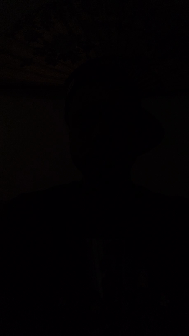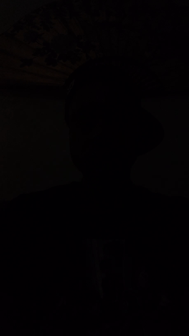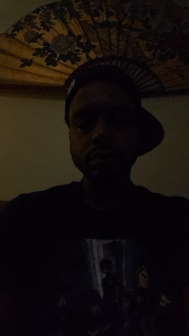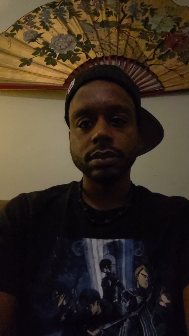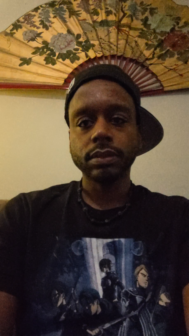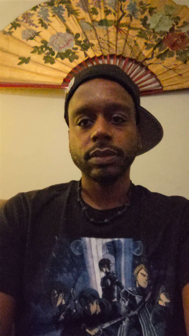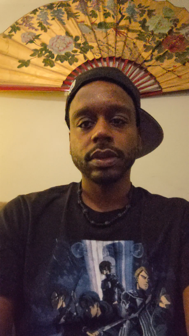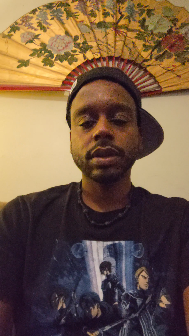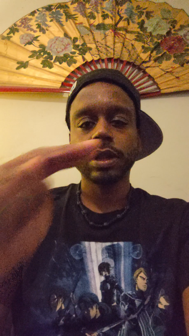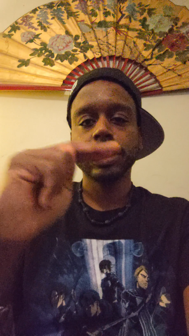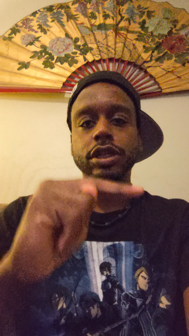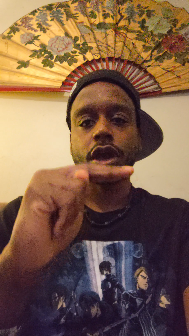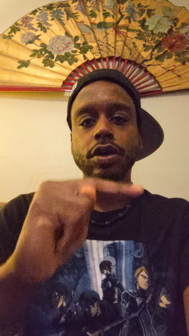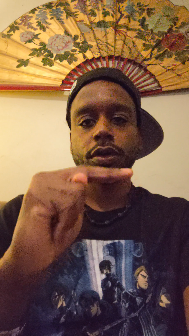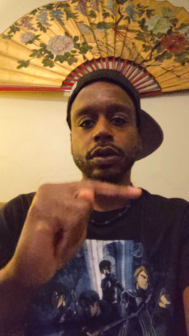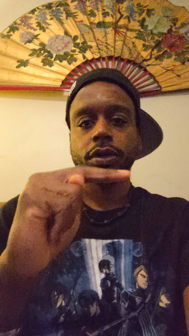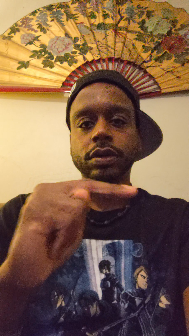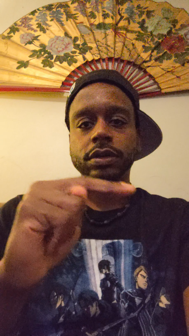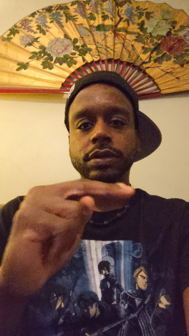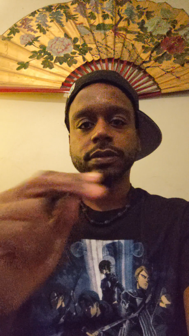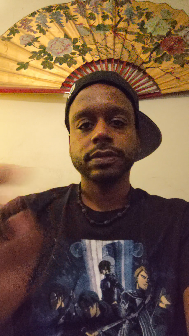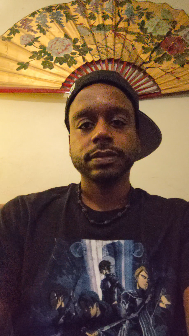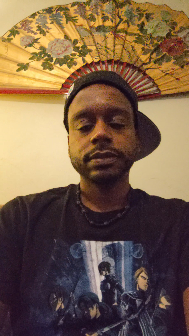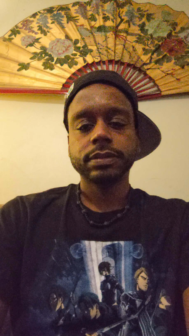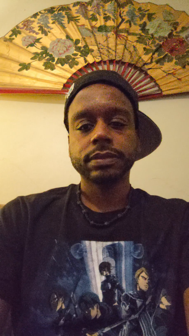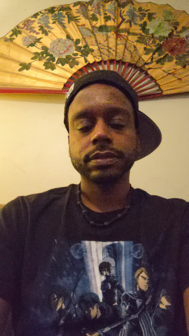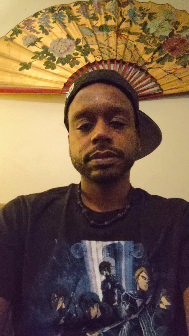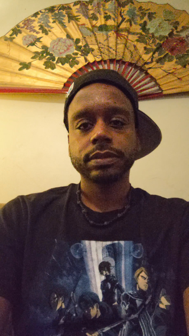nurse